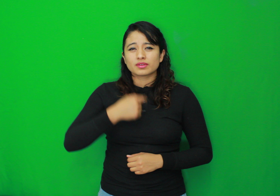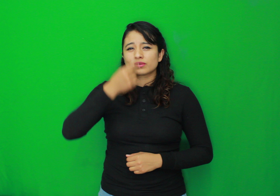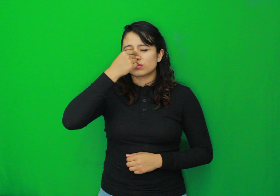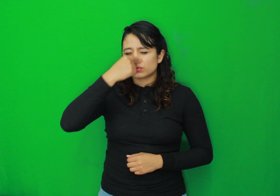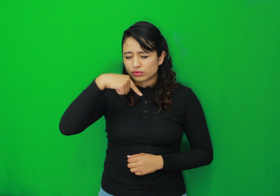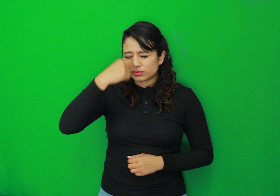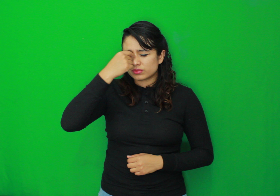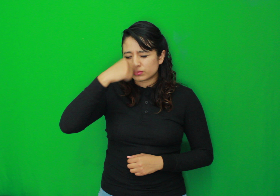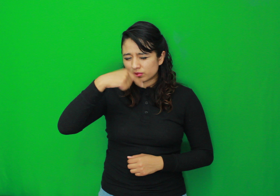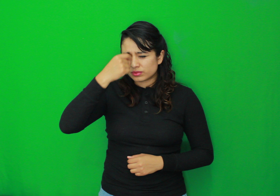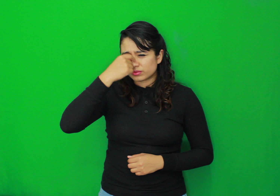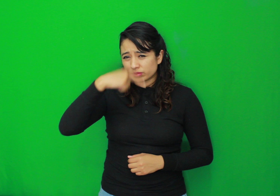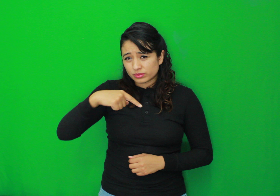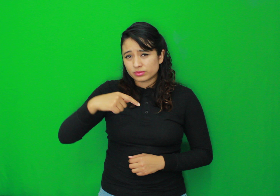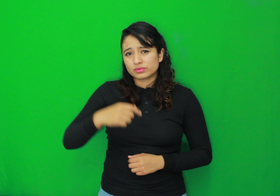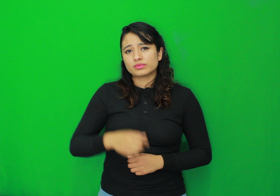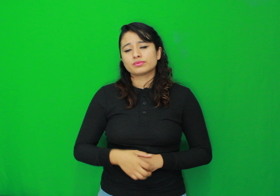gripe